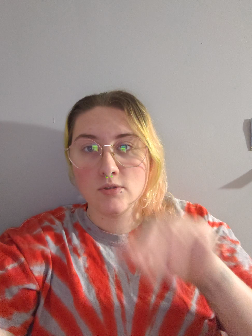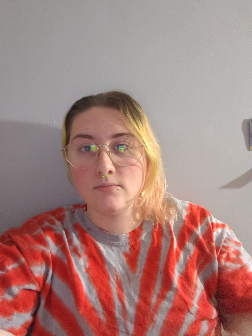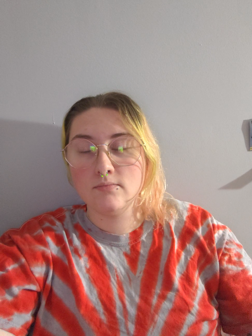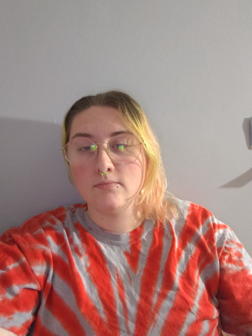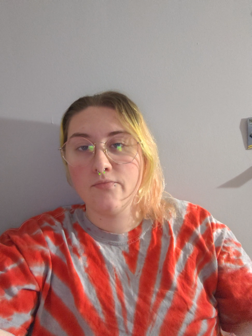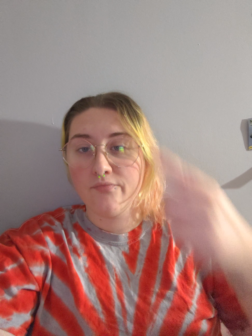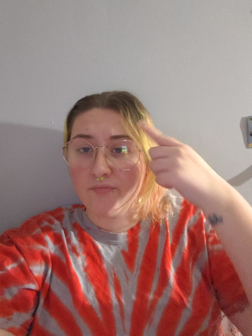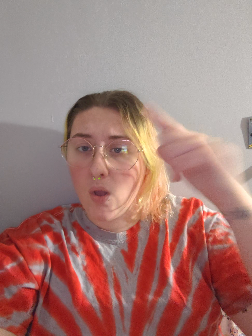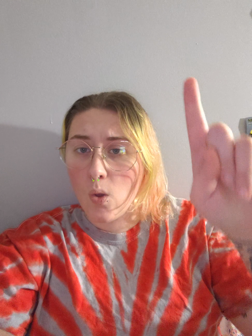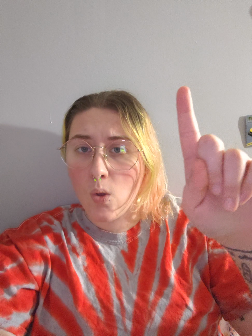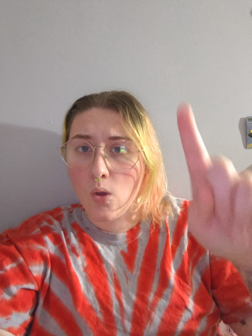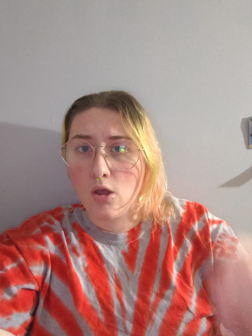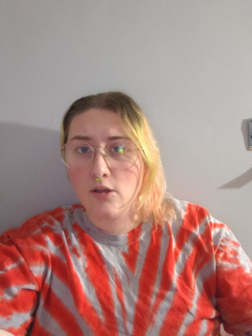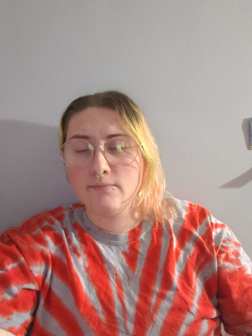for